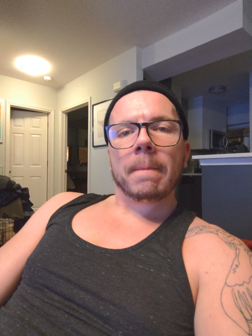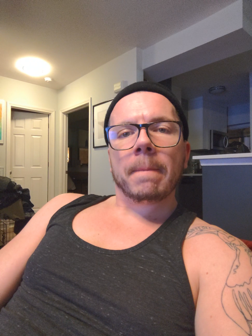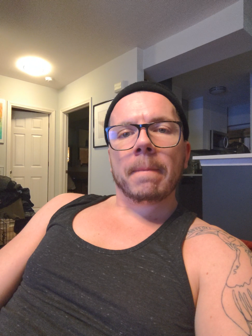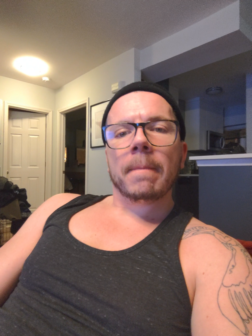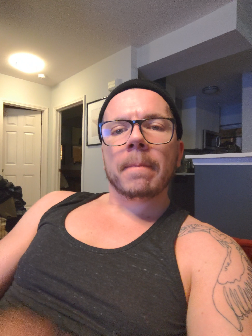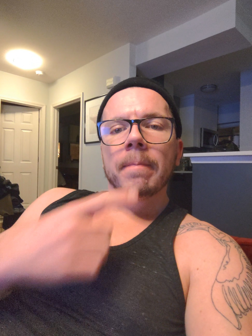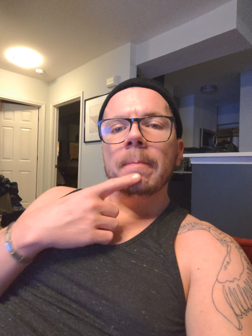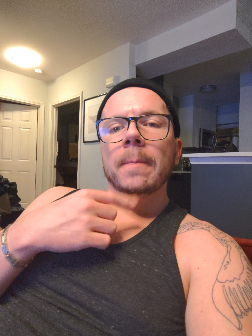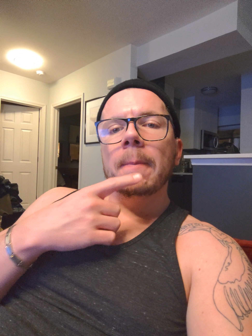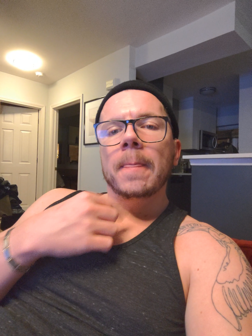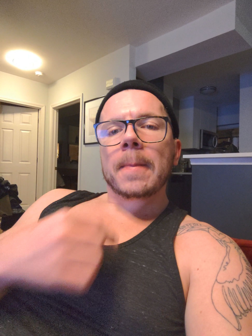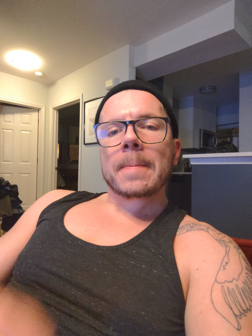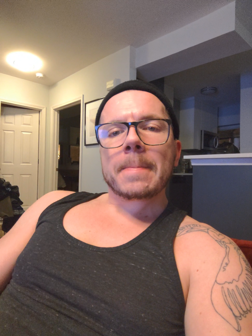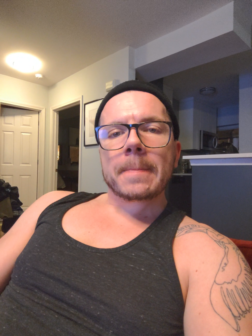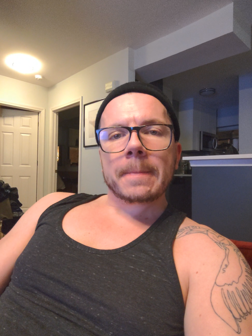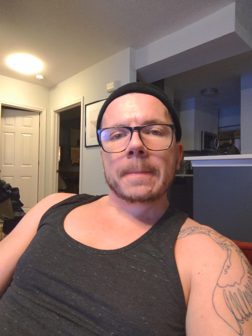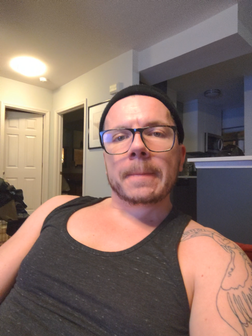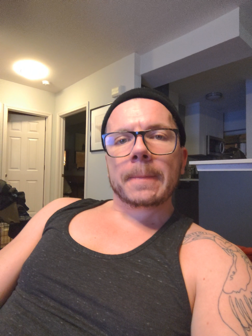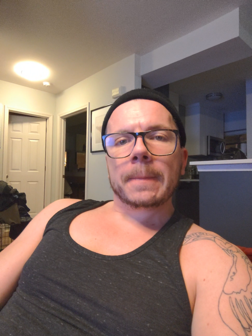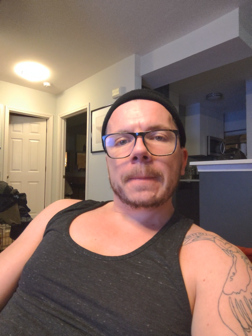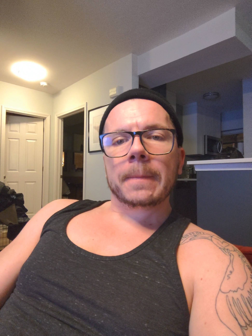red